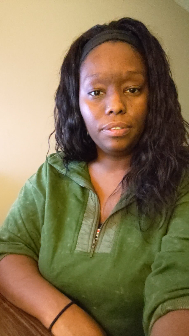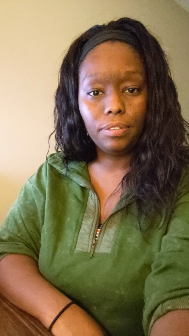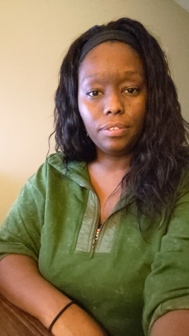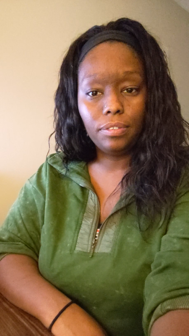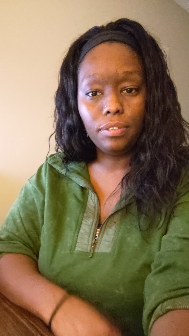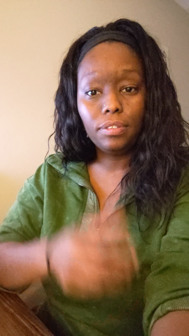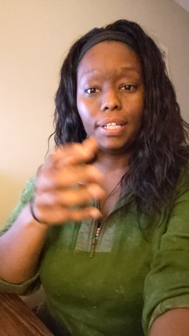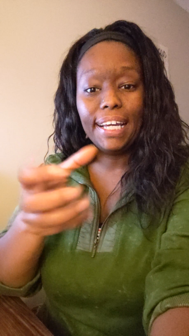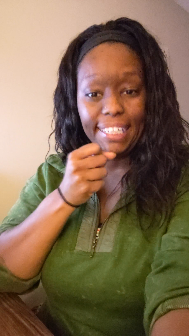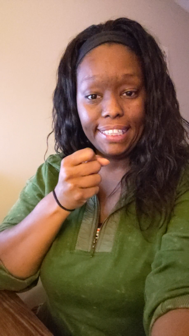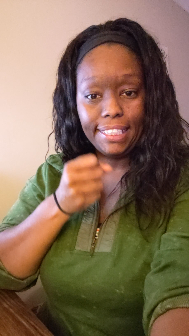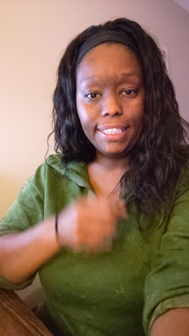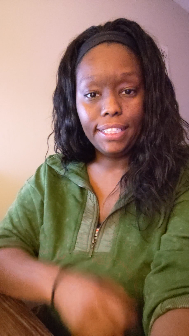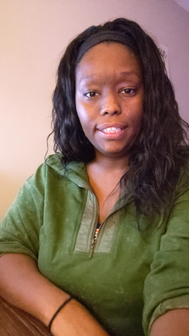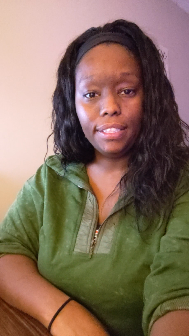get